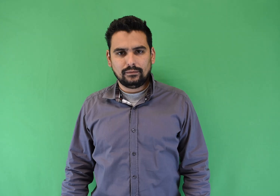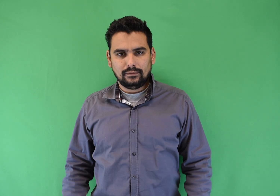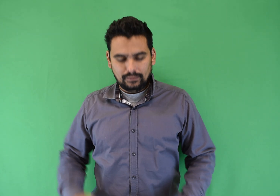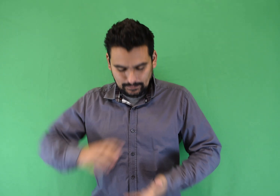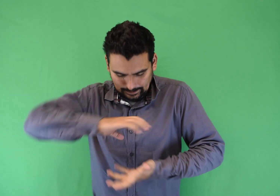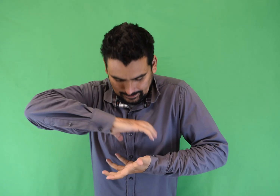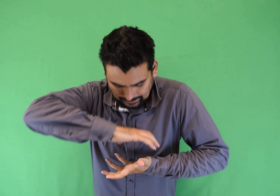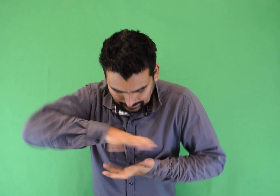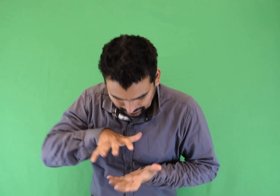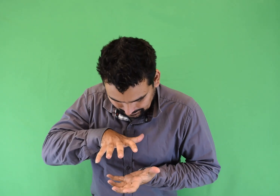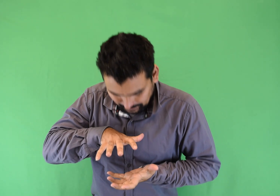presionar